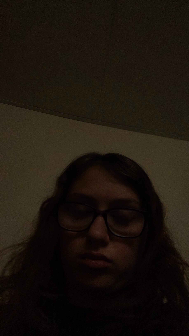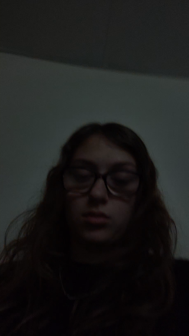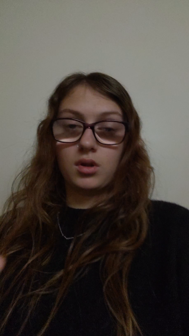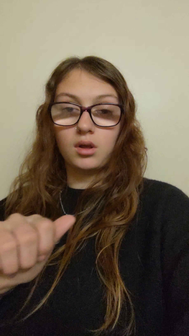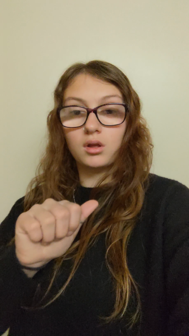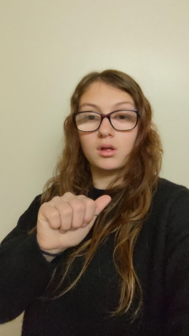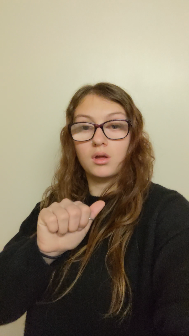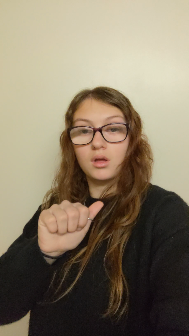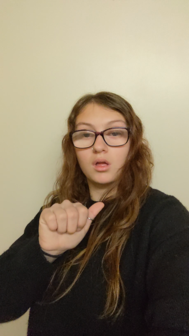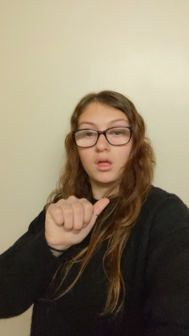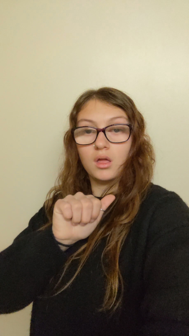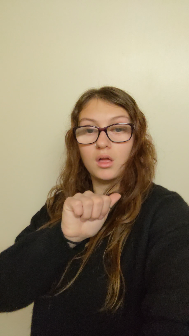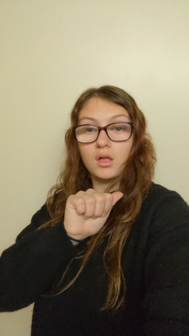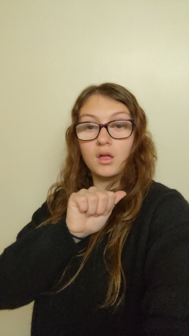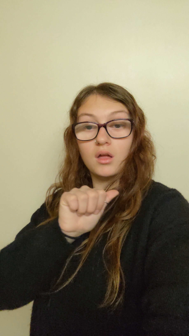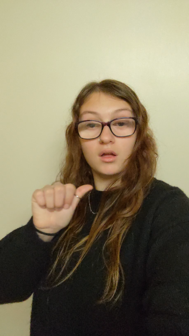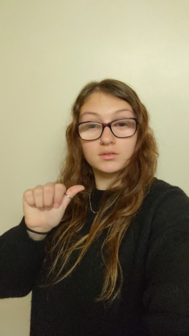a